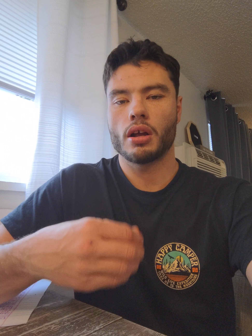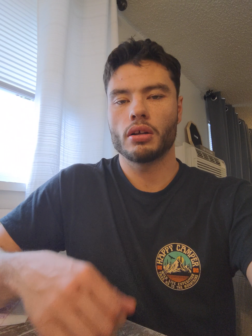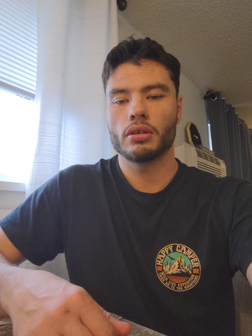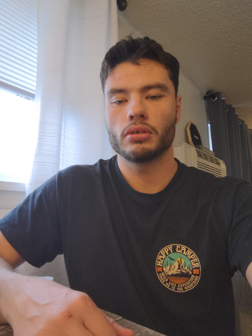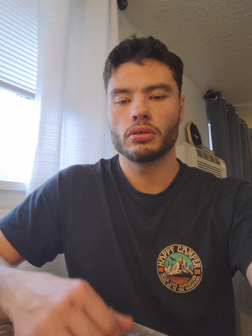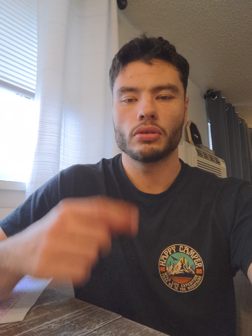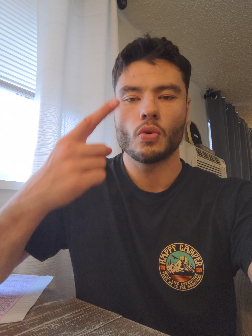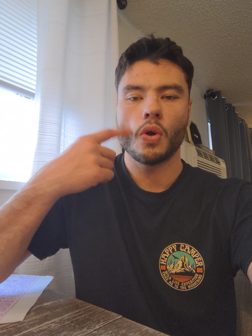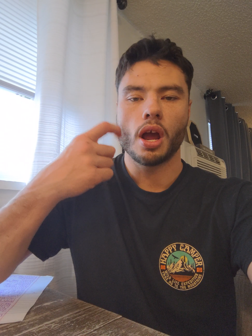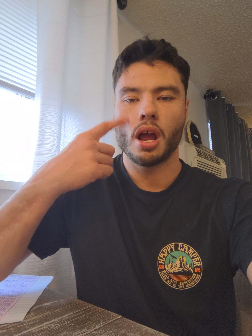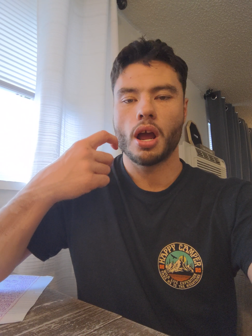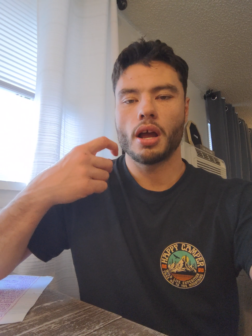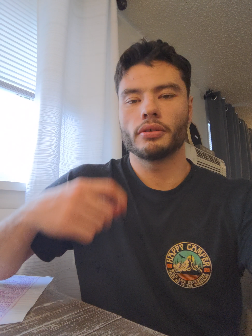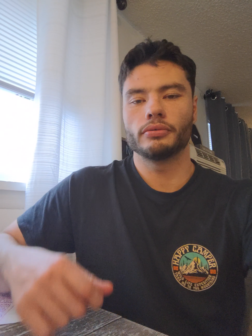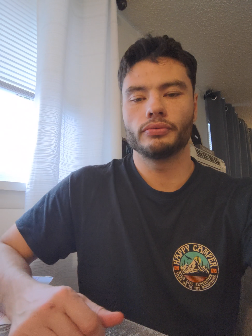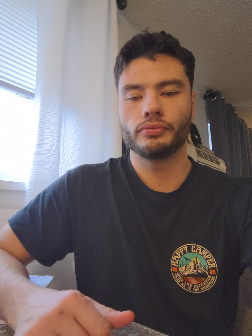cry